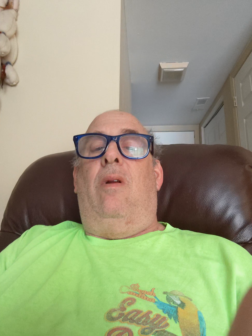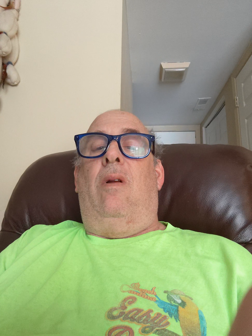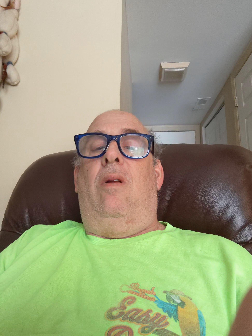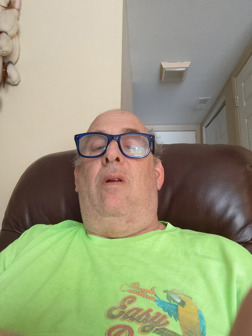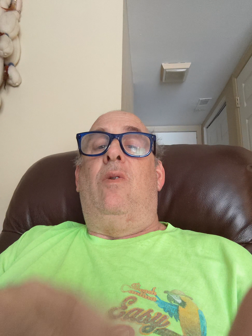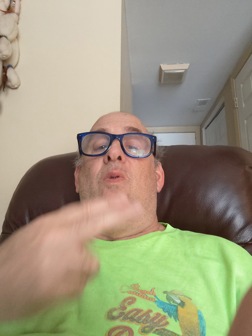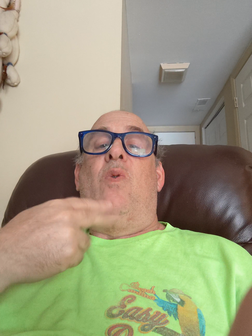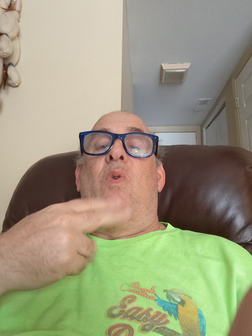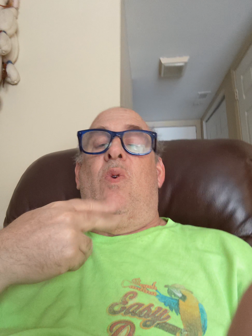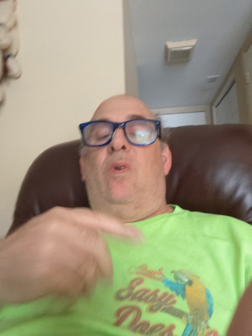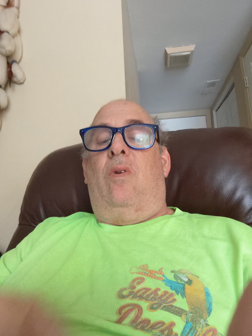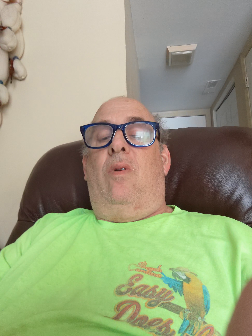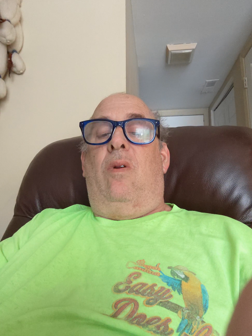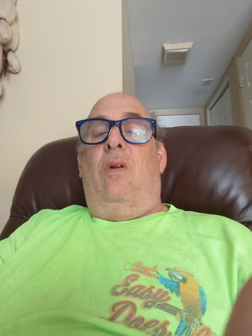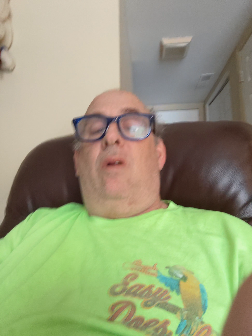cute